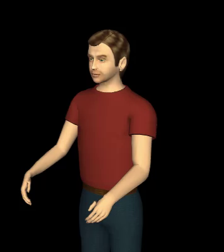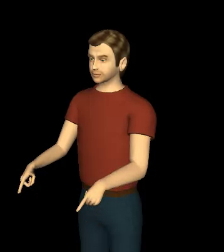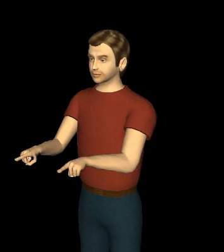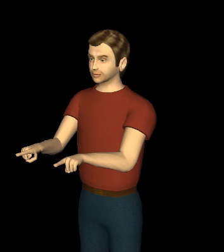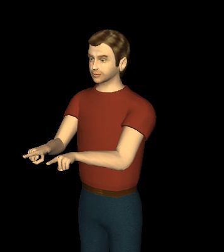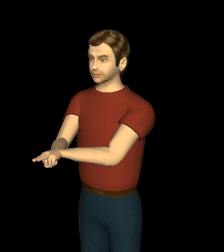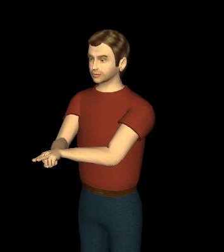نفس